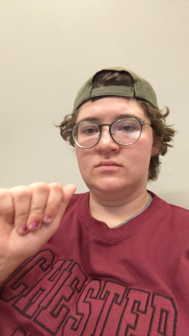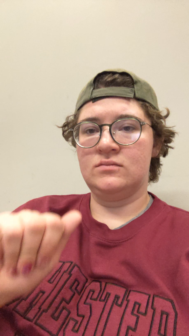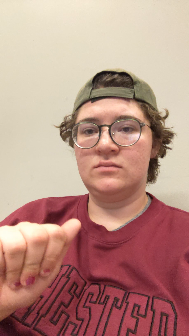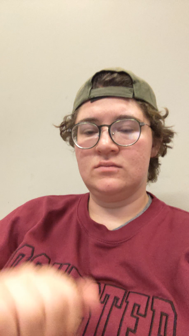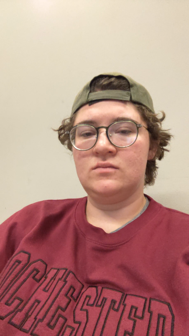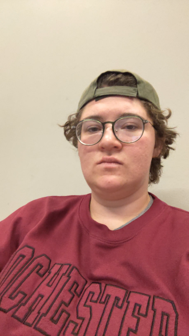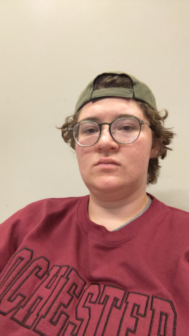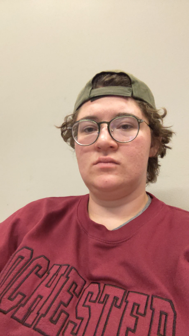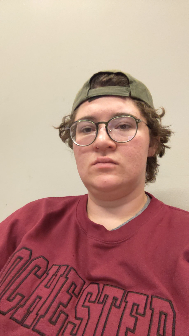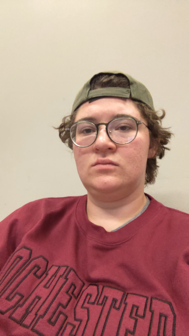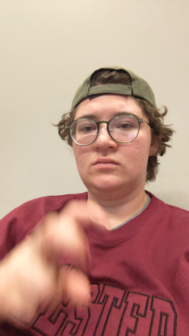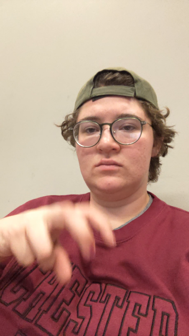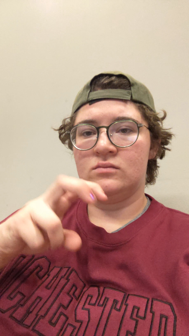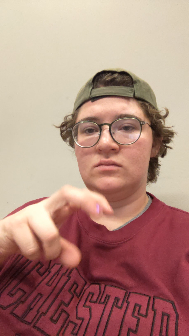potato